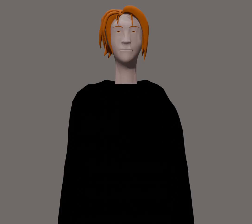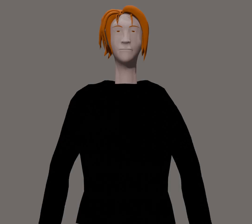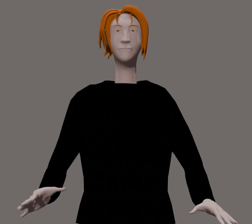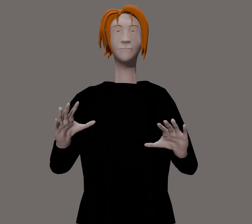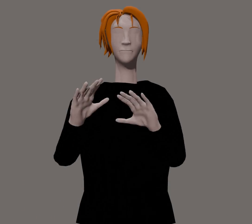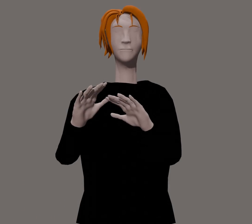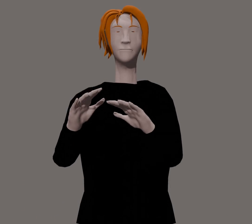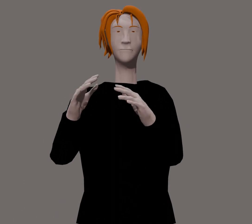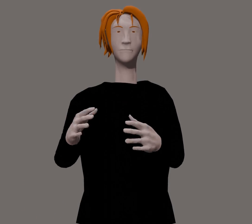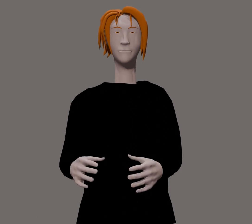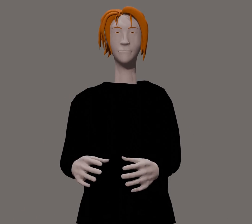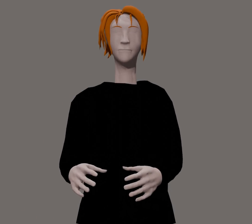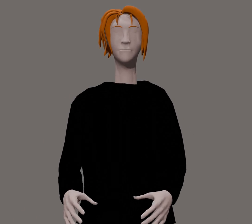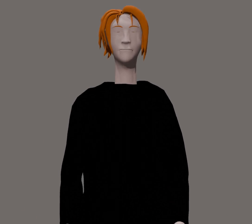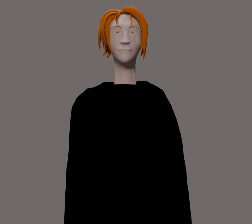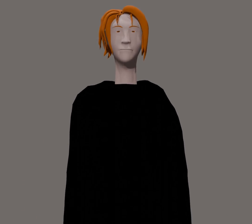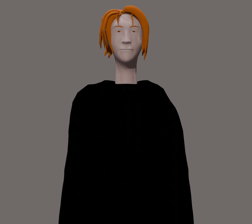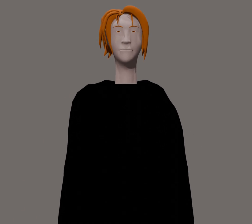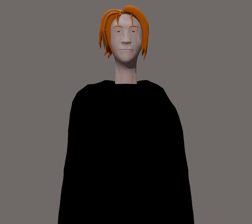Cohort